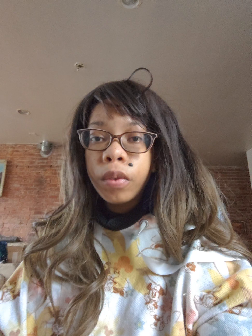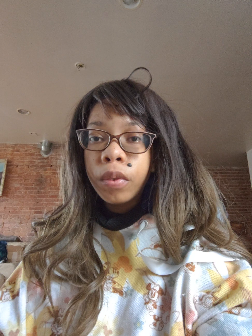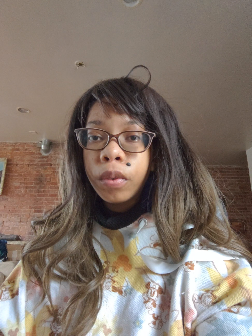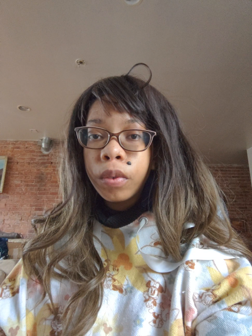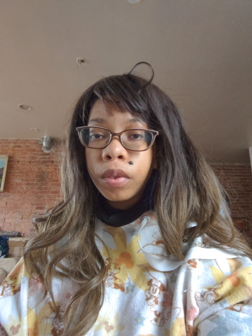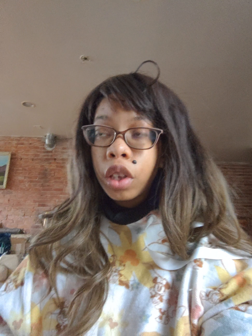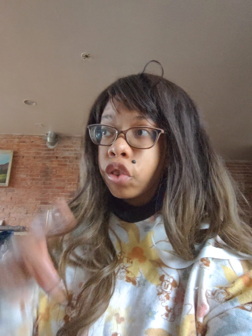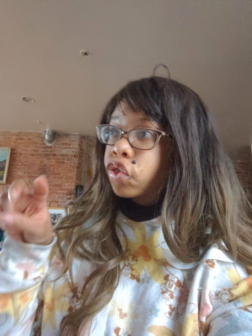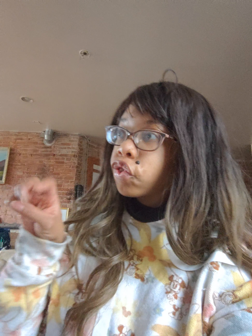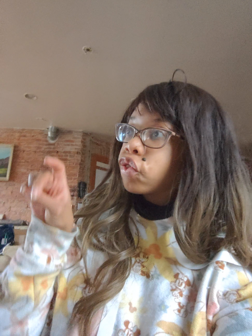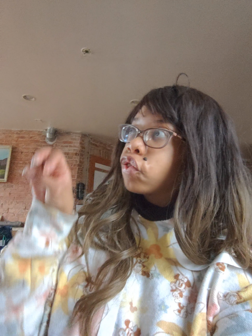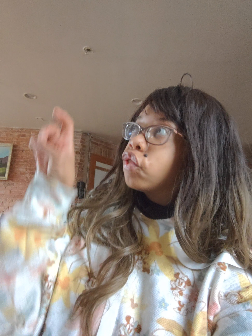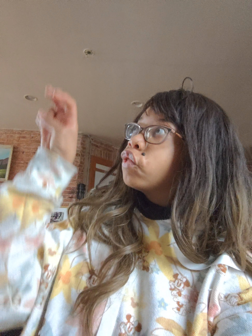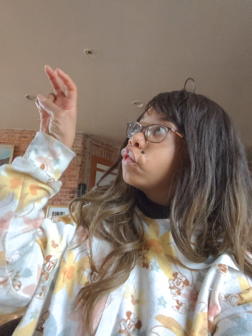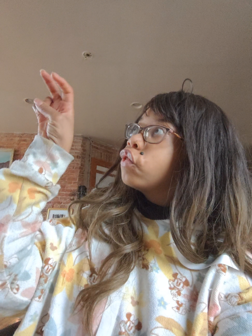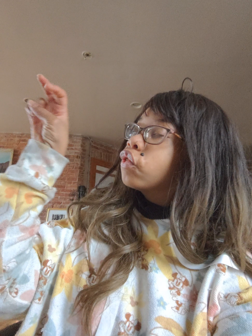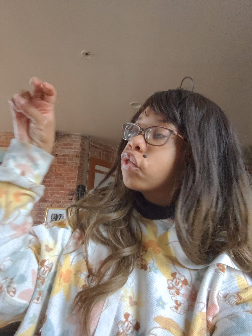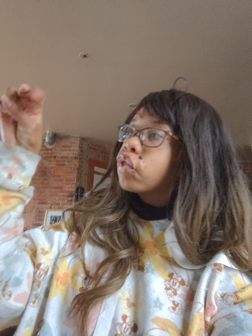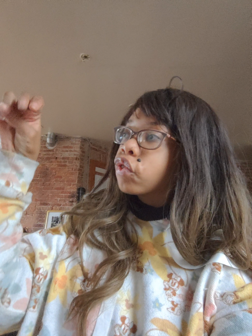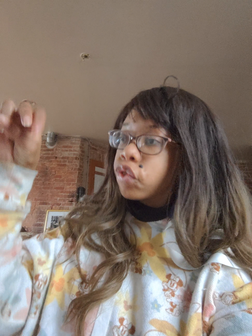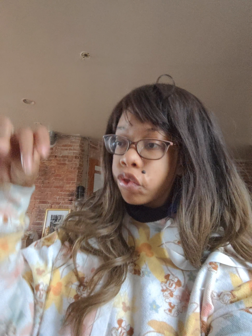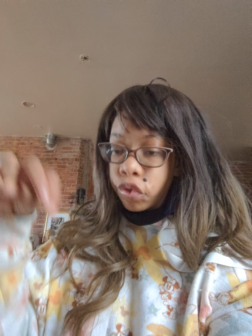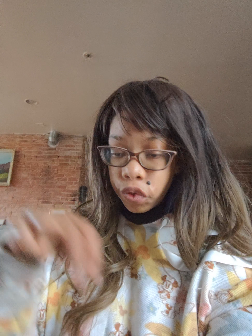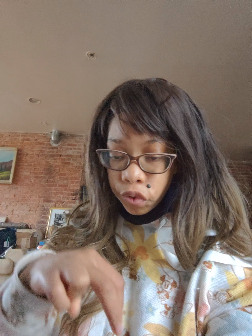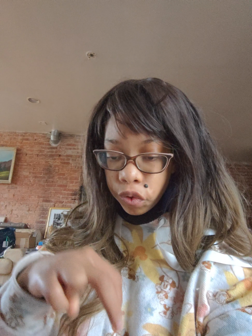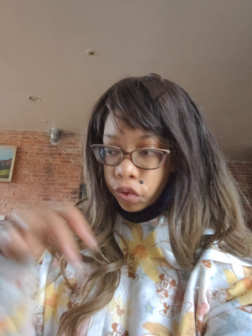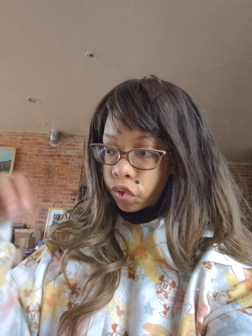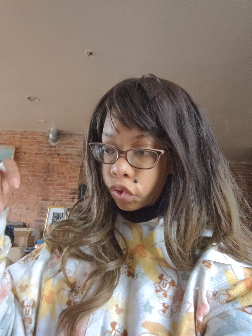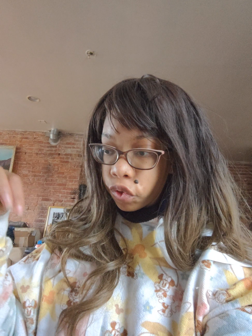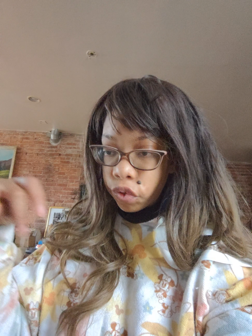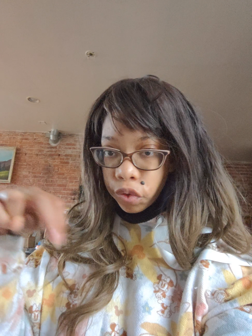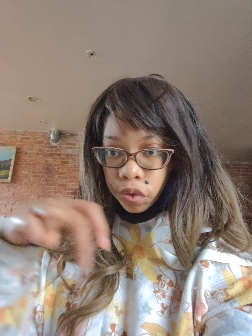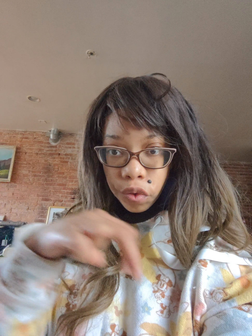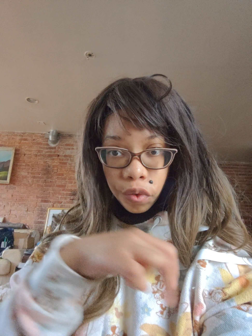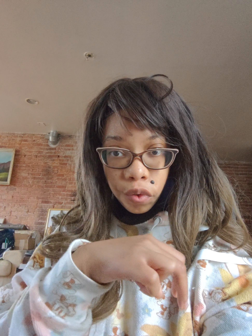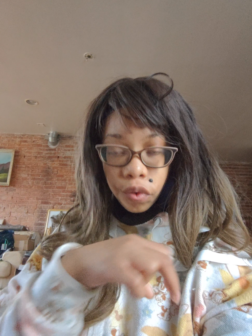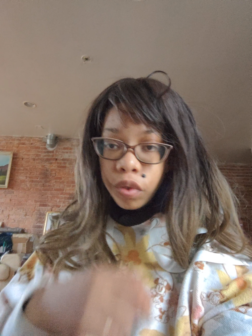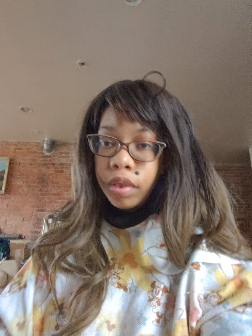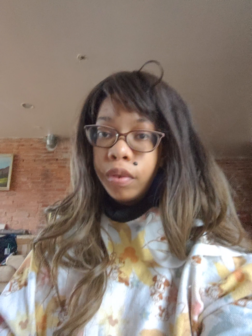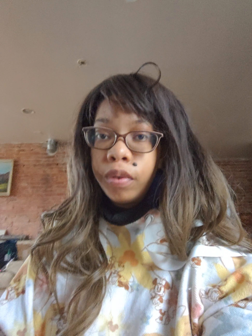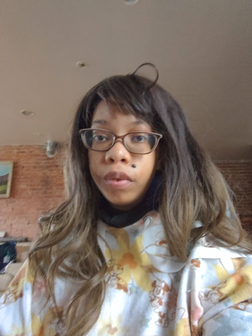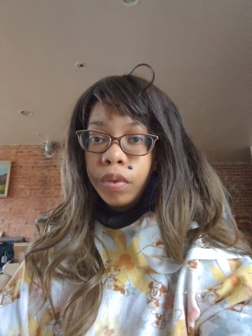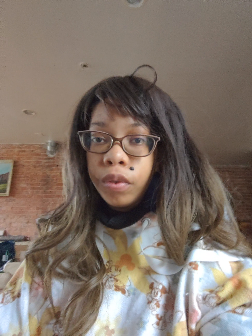stairs